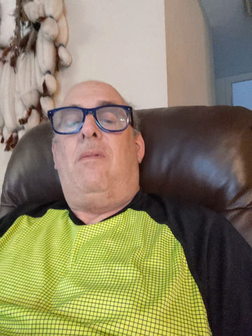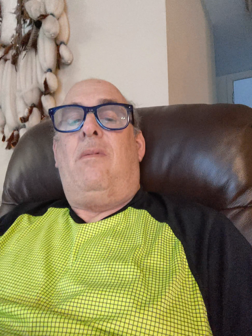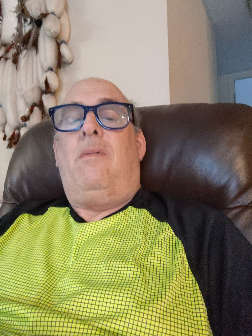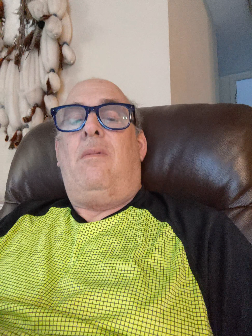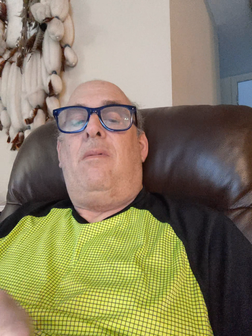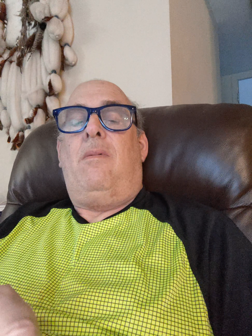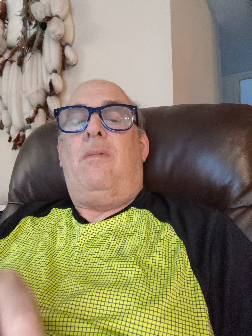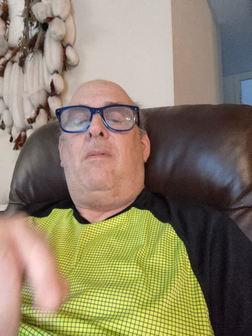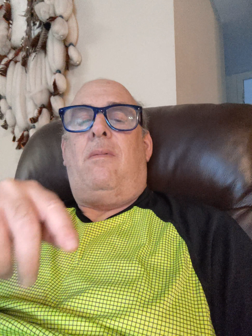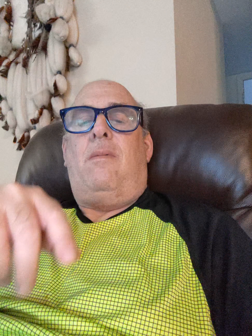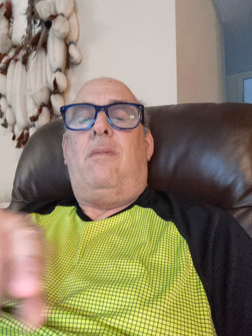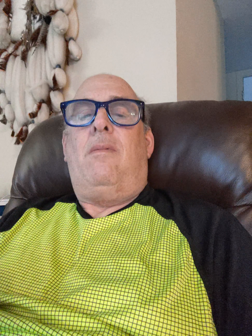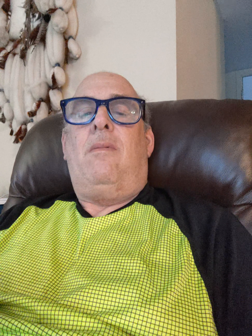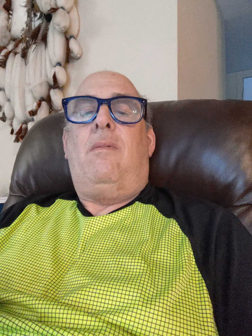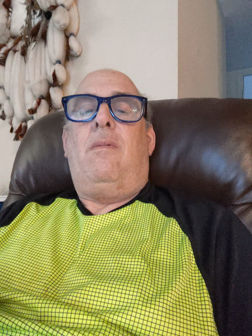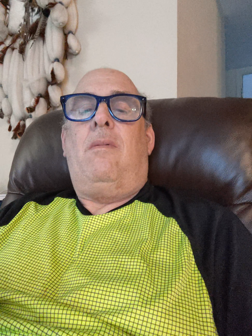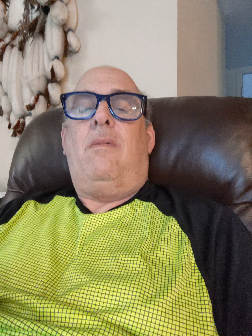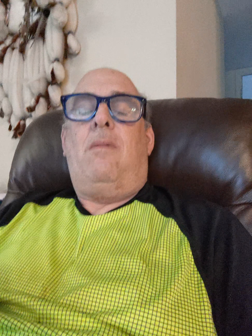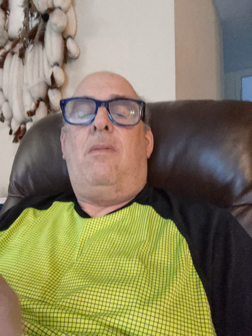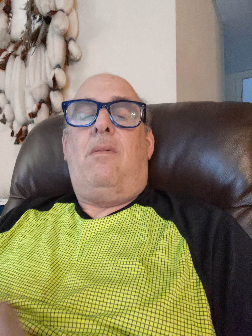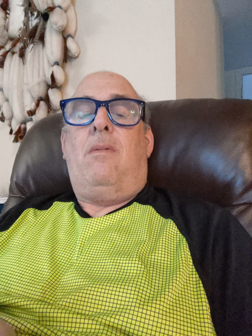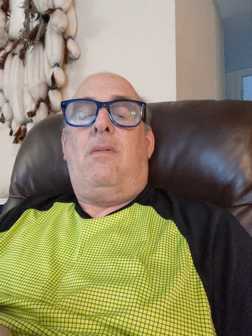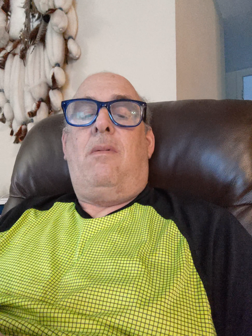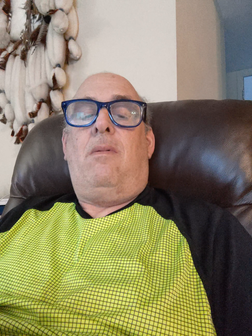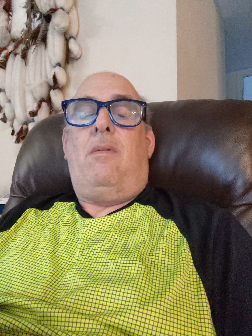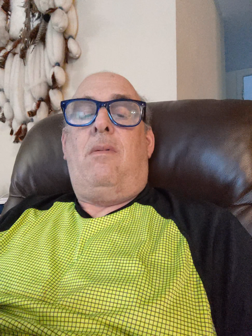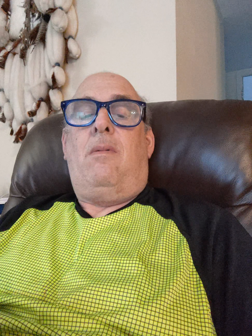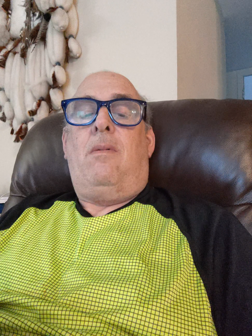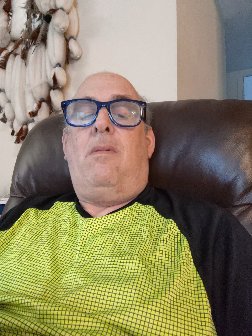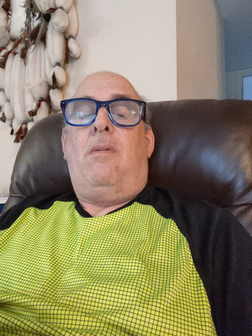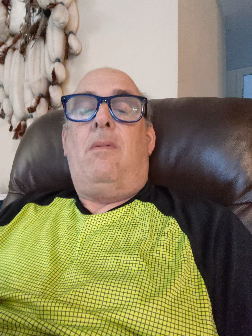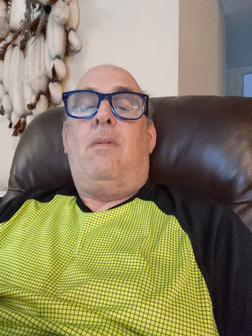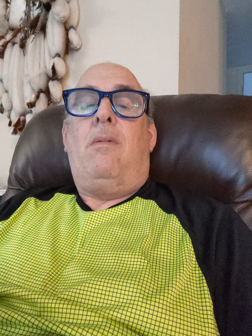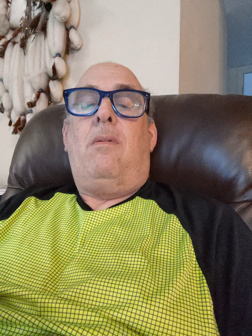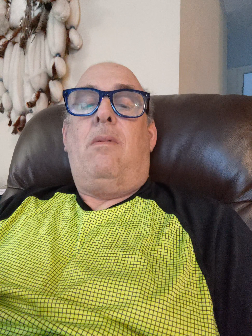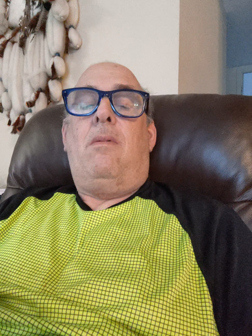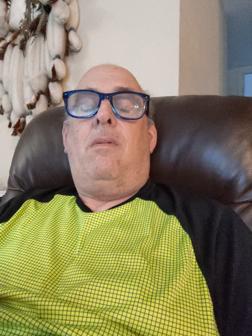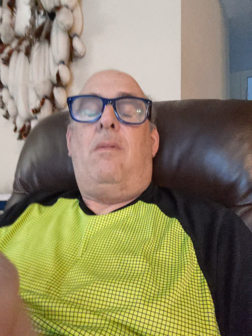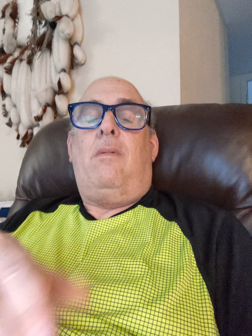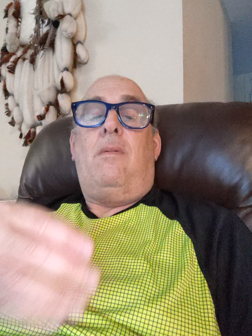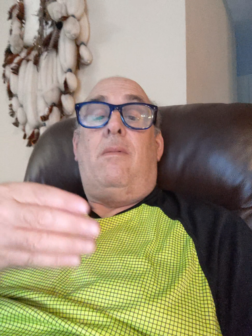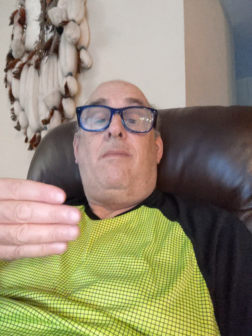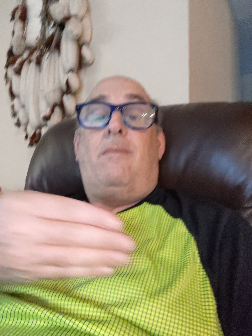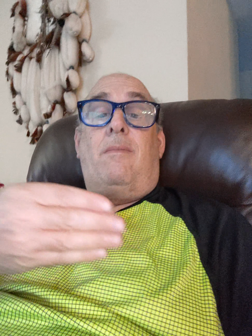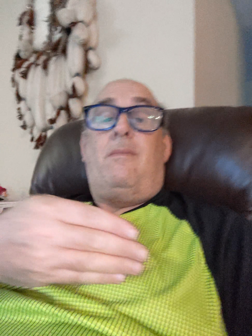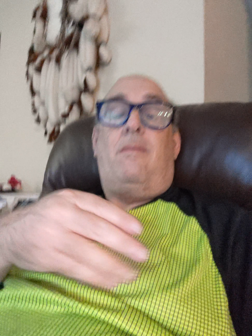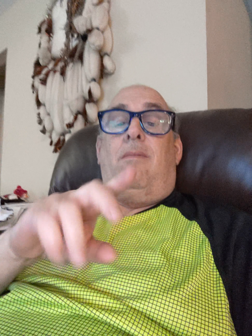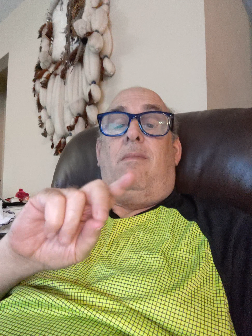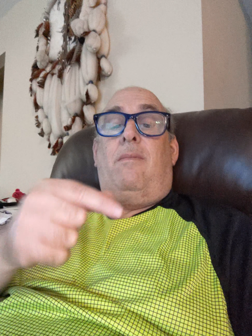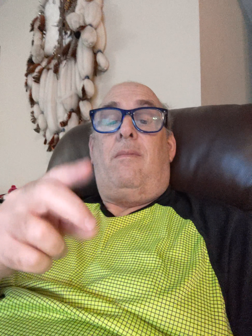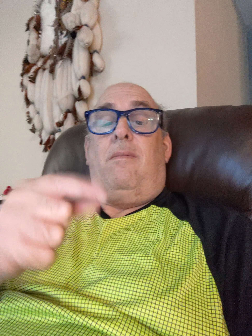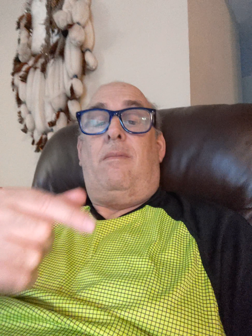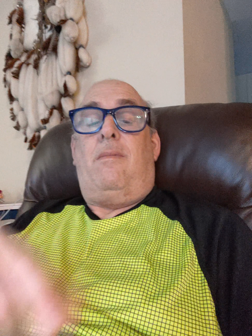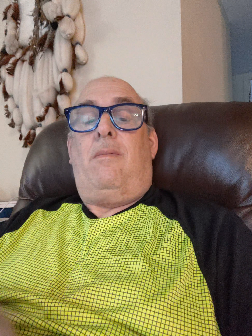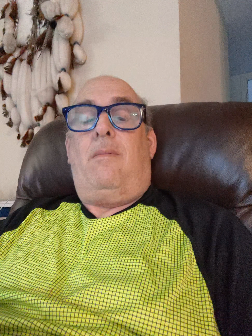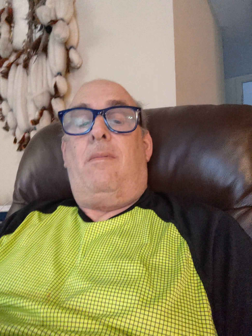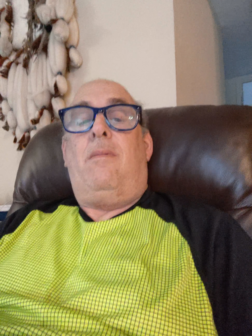puppy